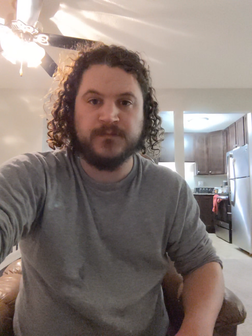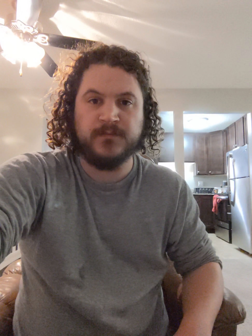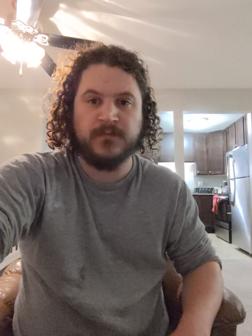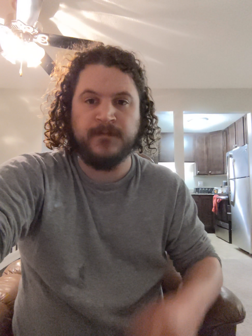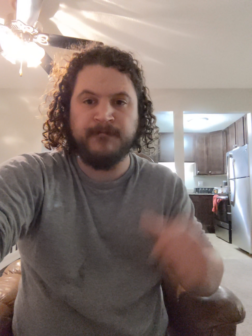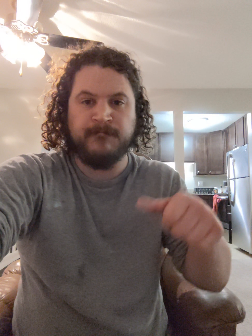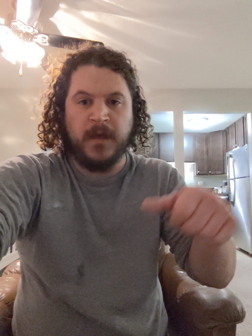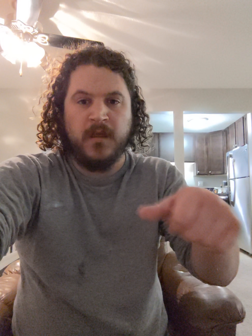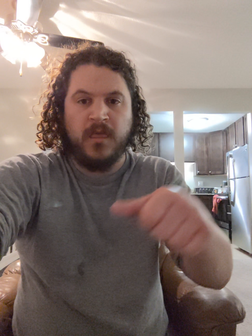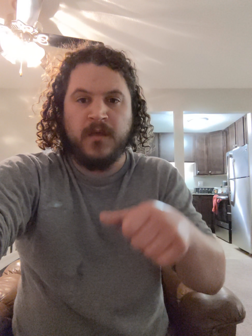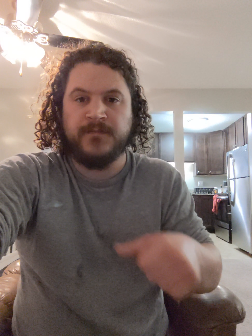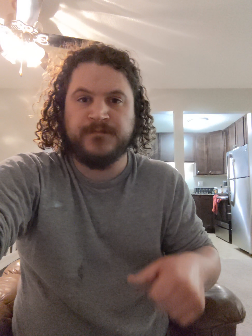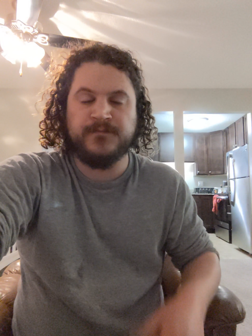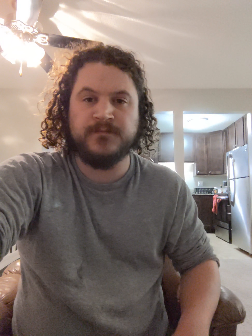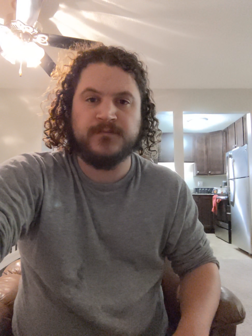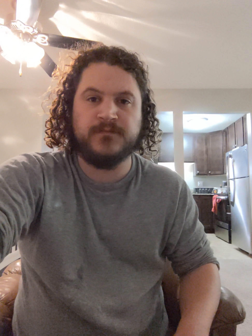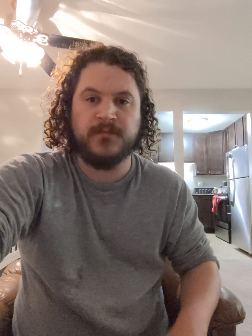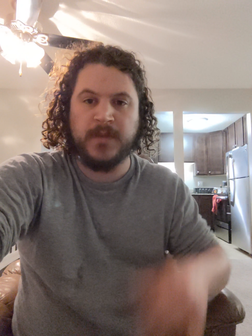puzzle